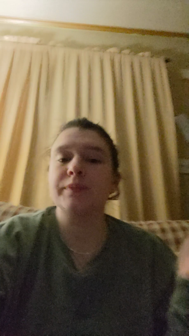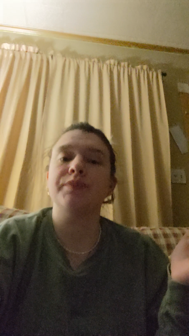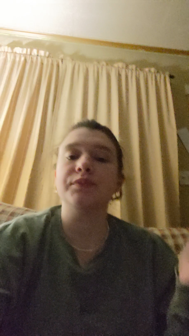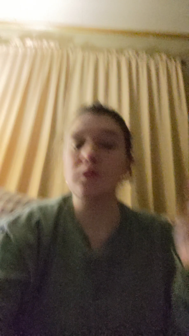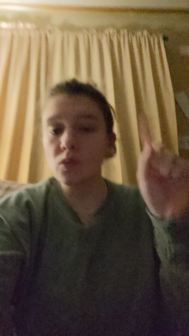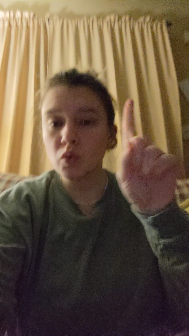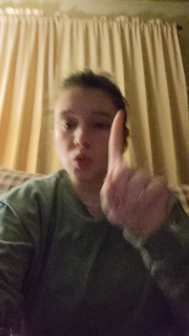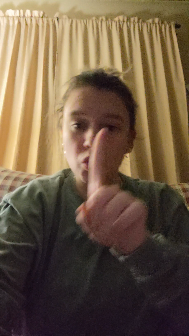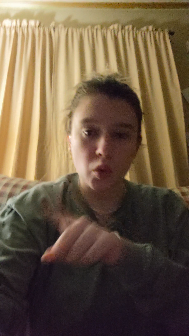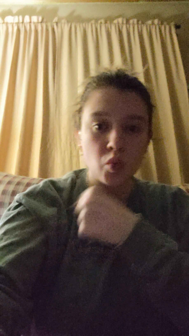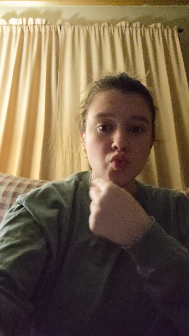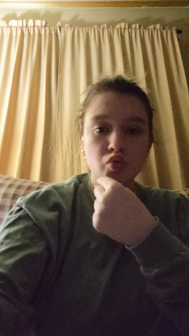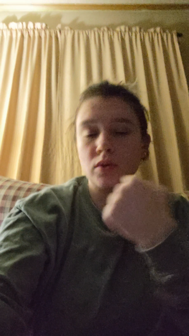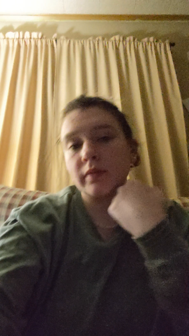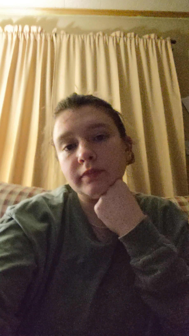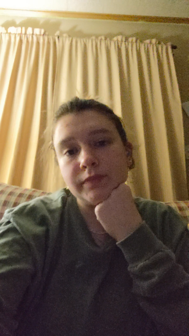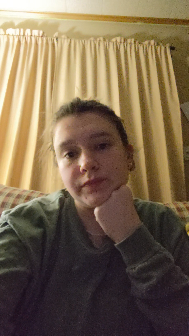long